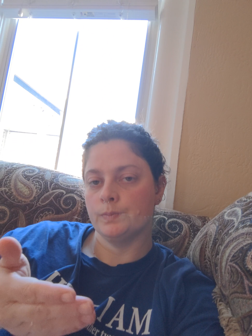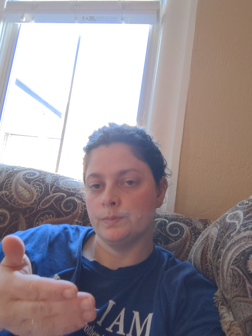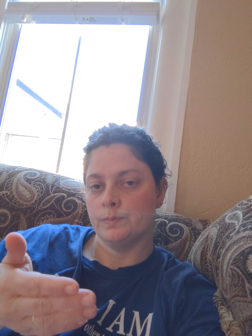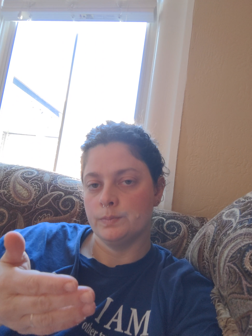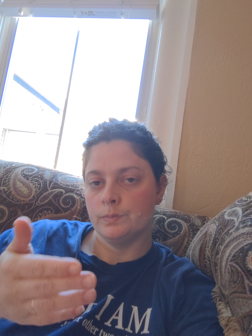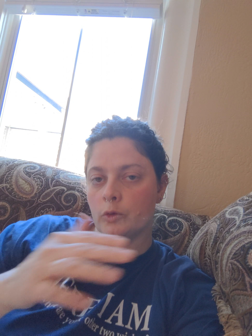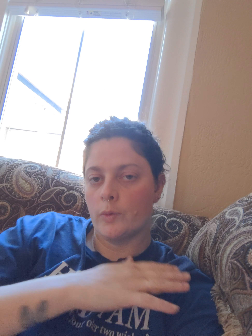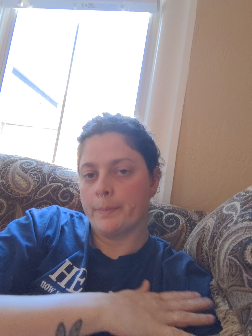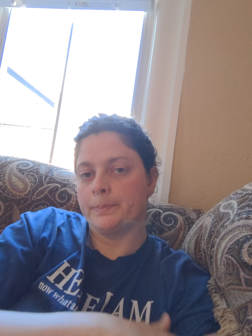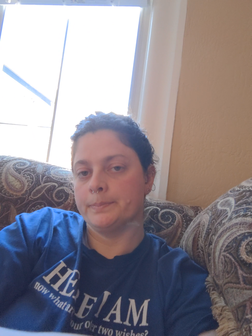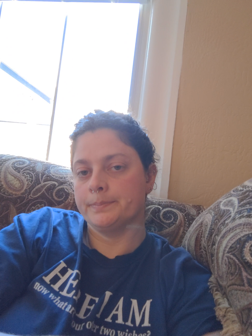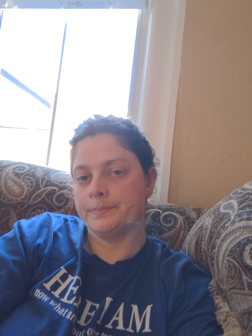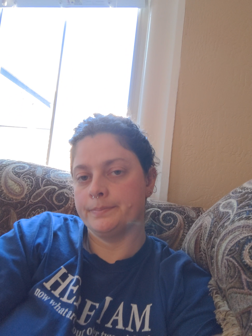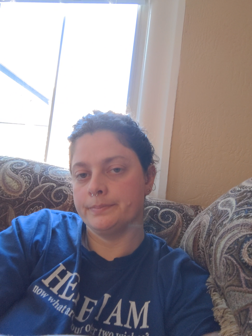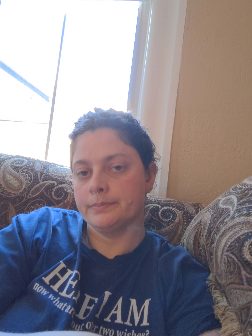arm